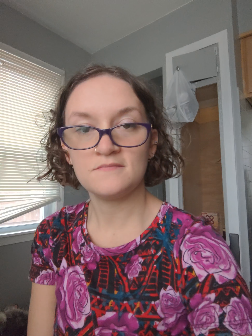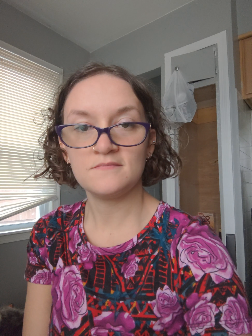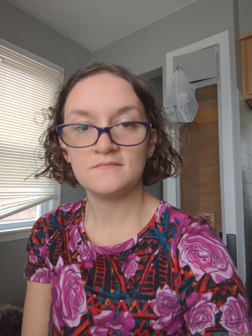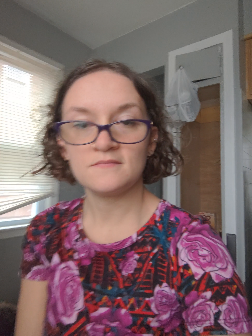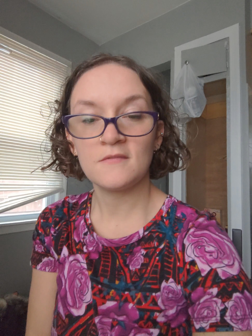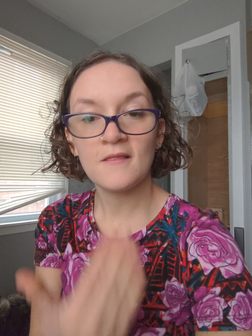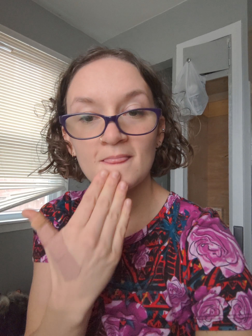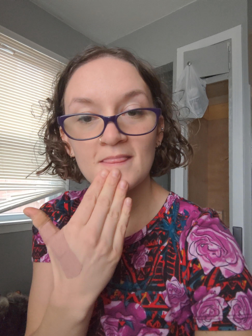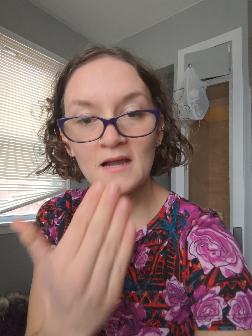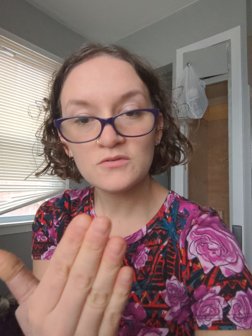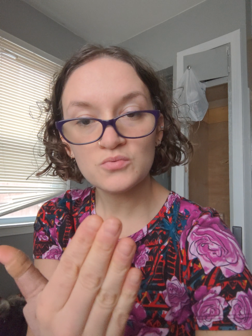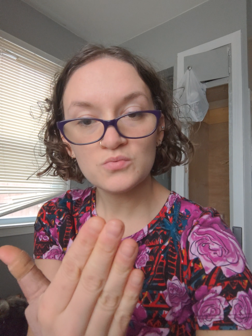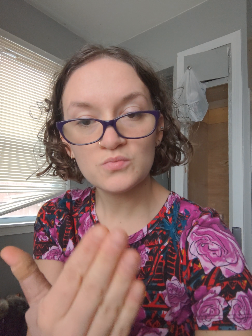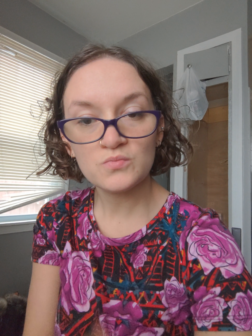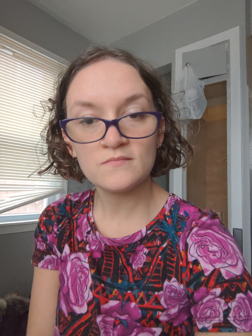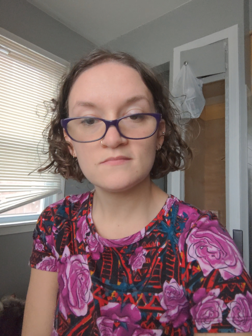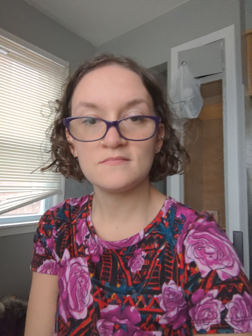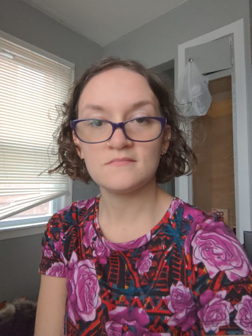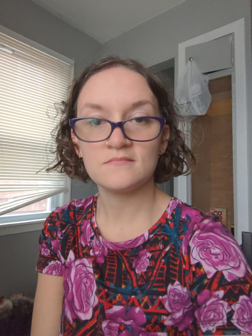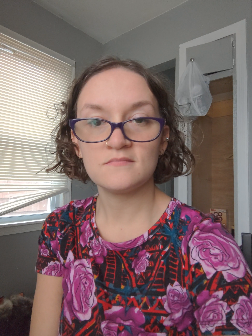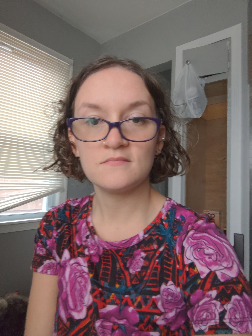thank you